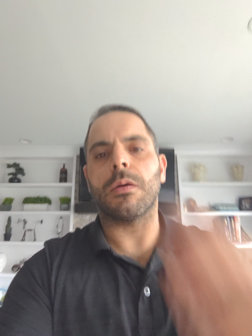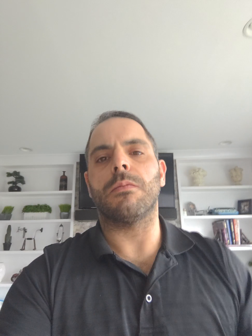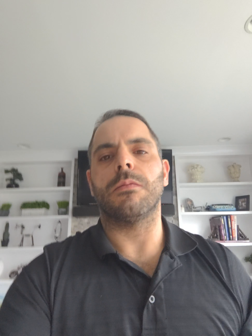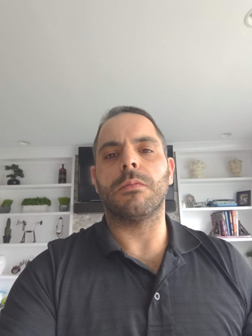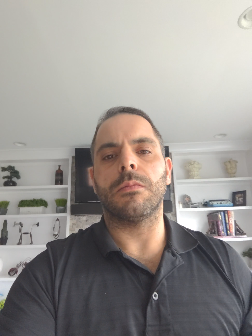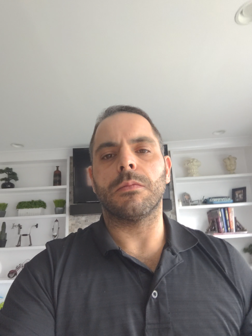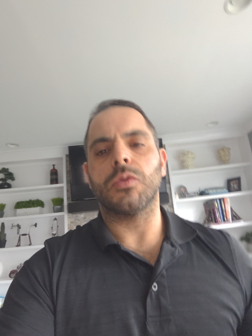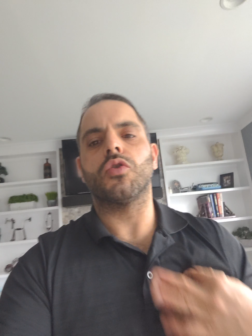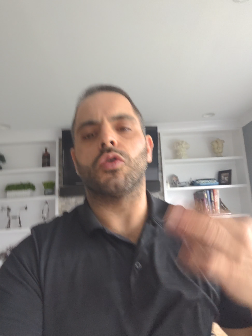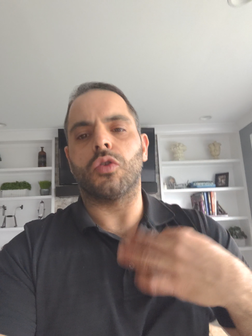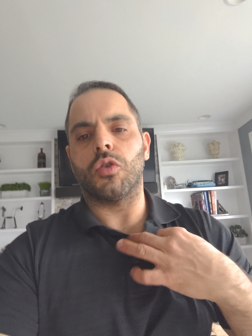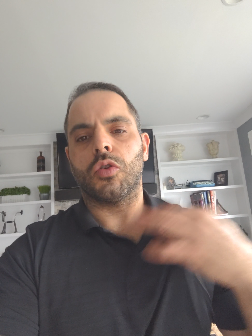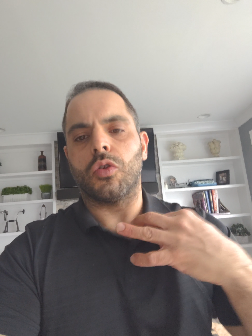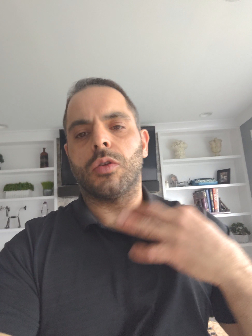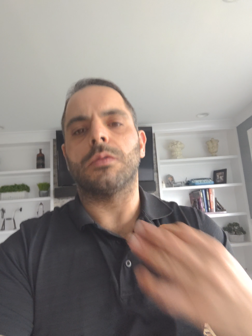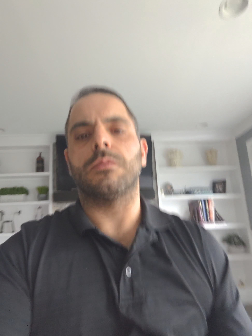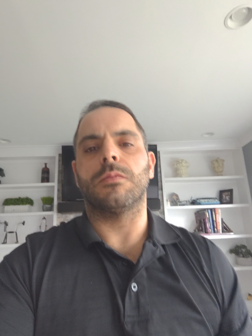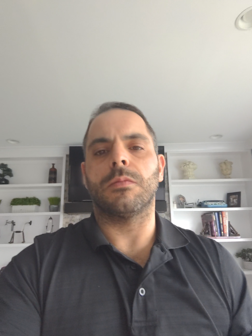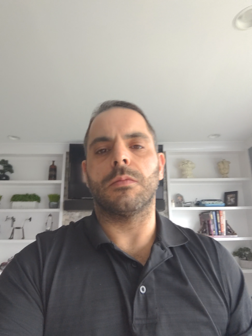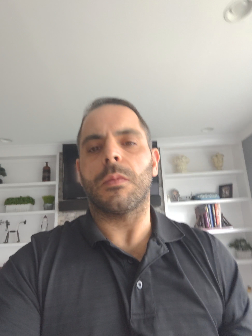shirt